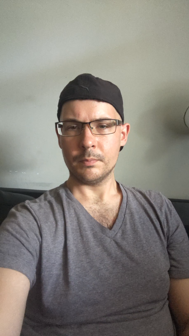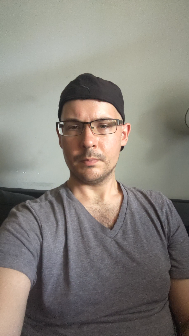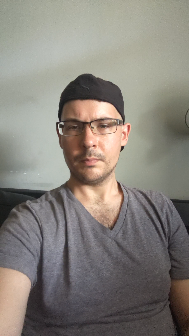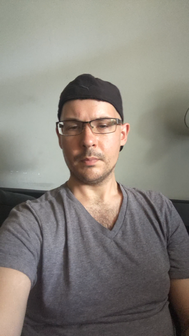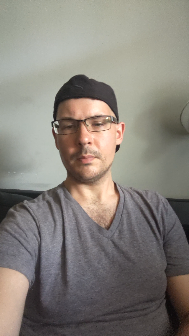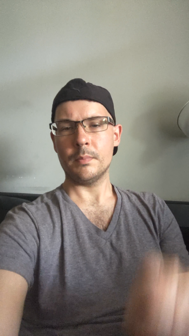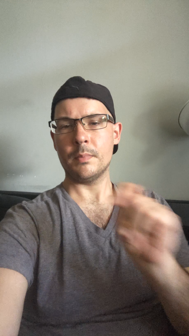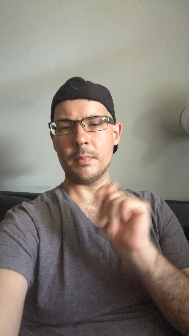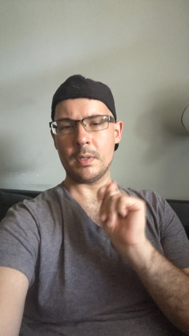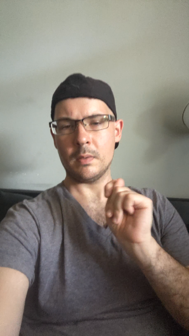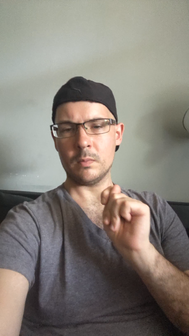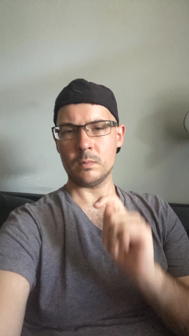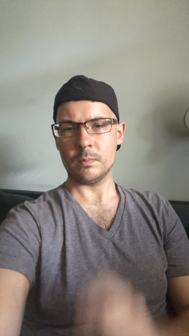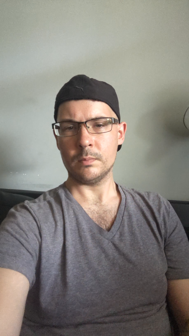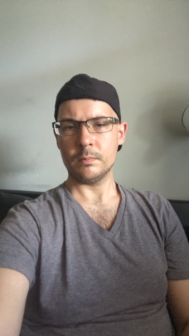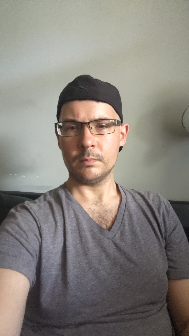bathroom